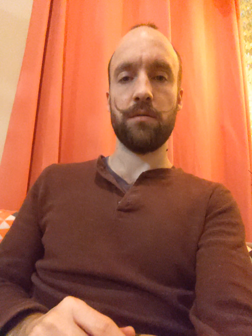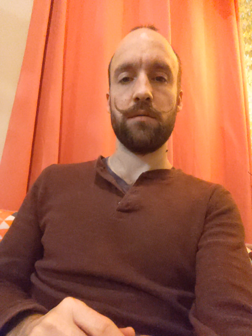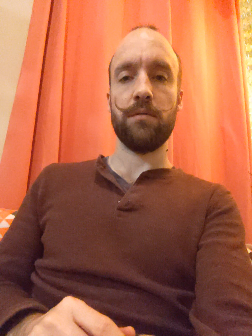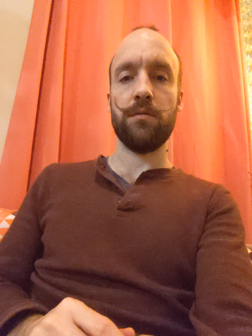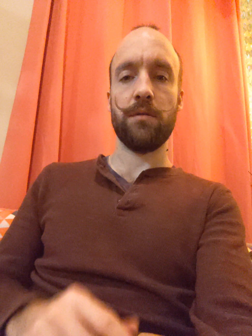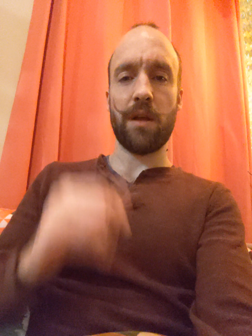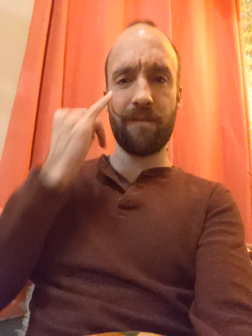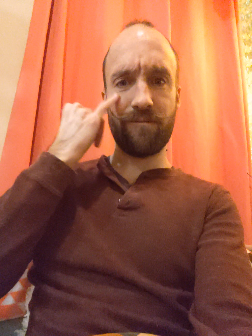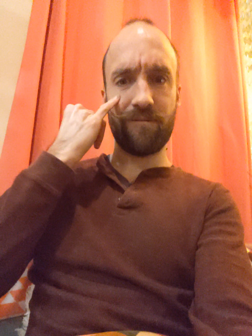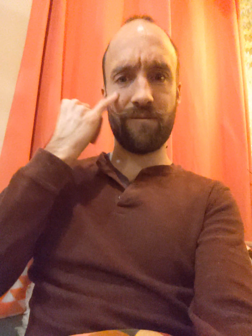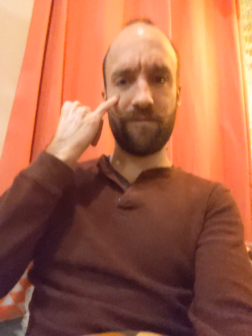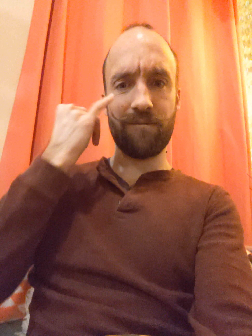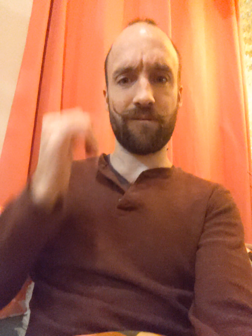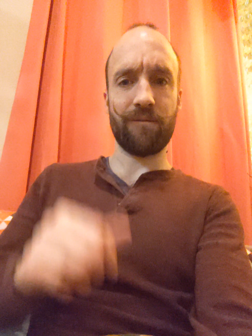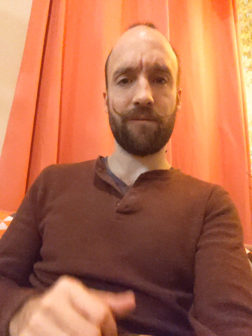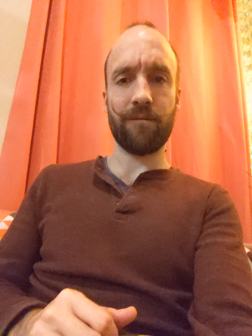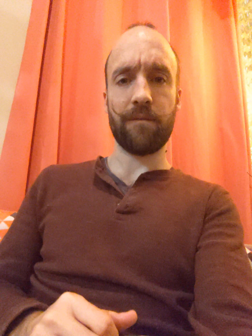if